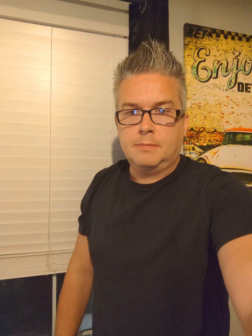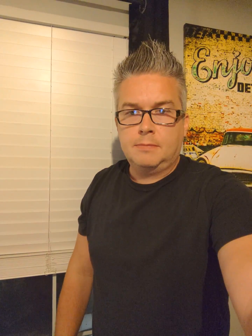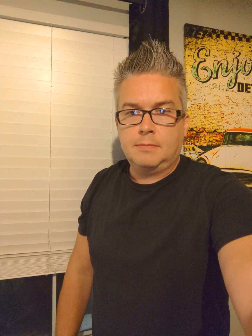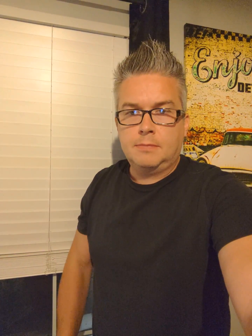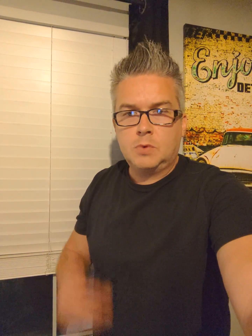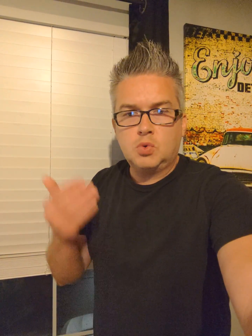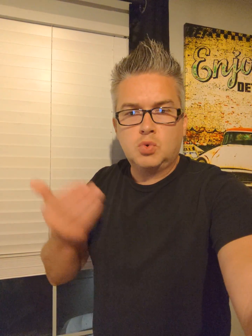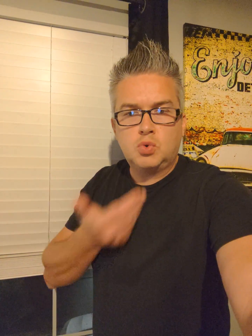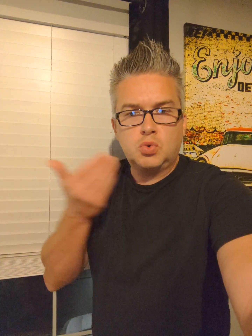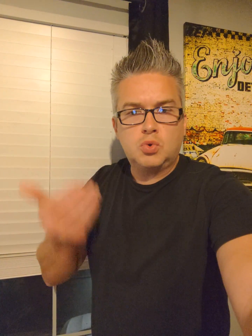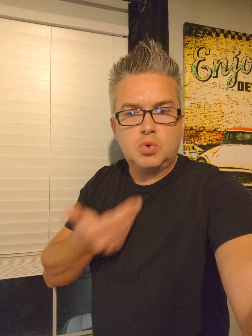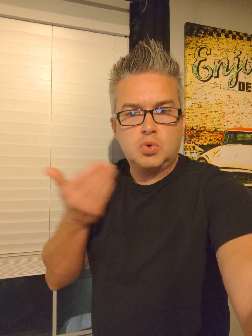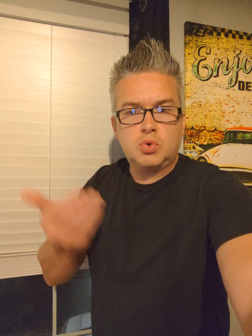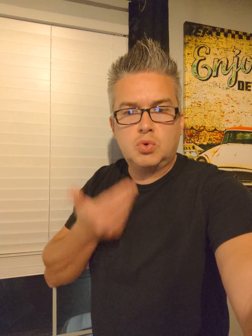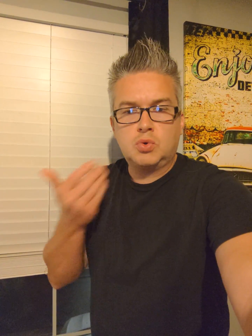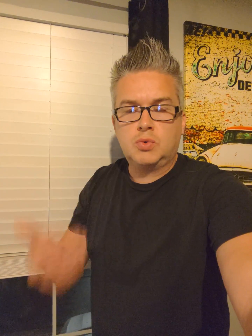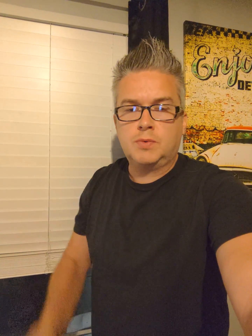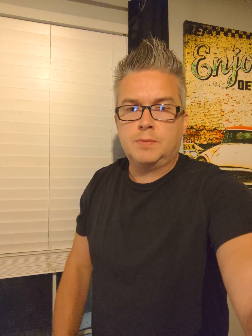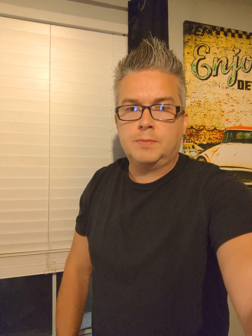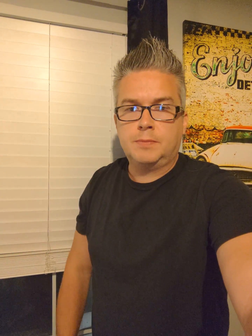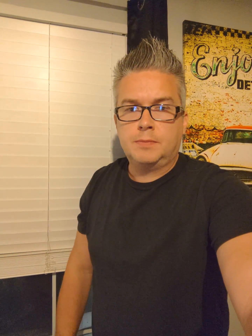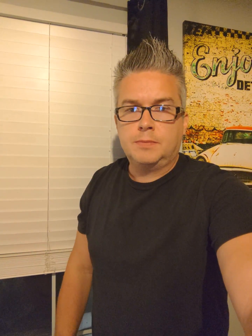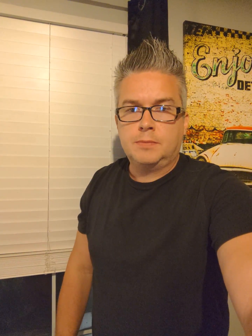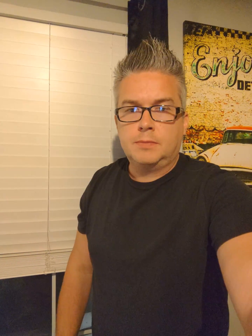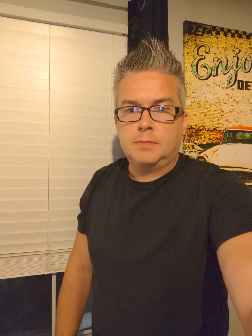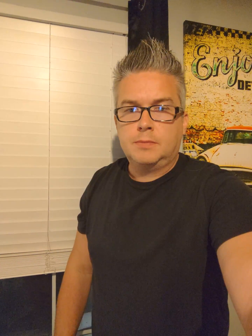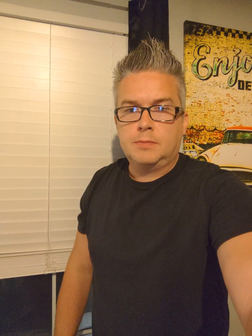new